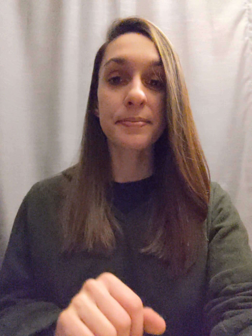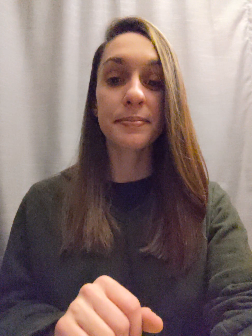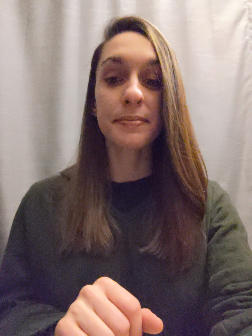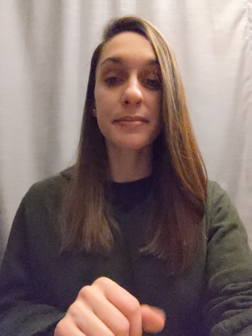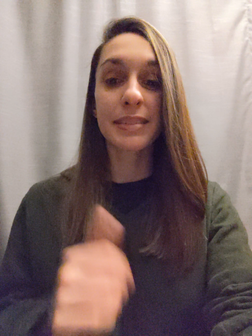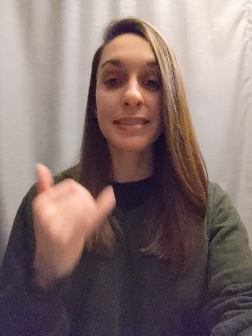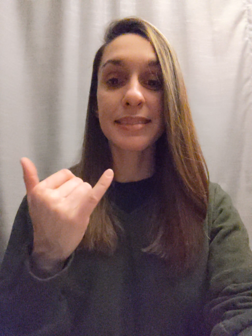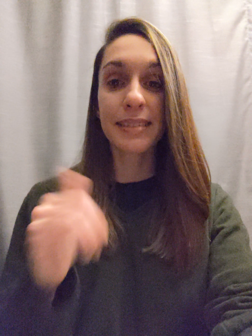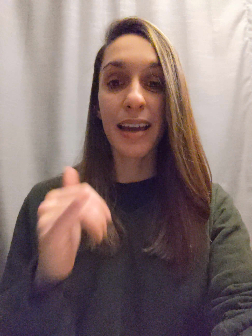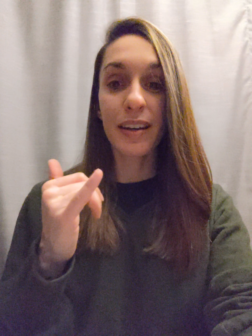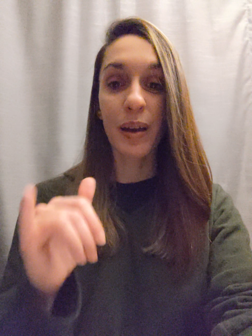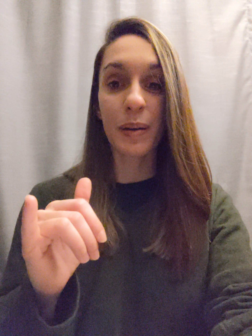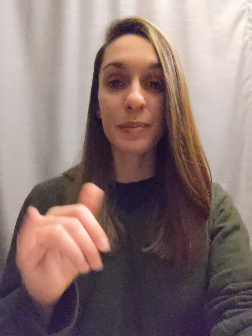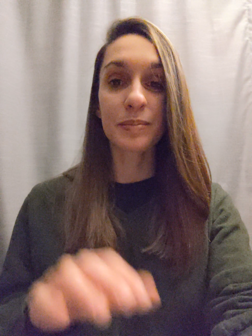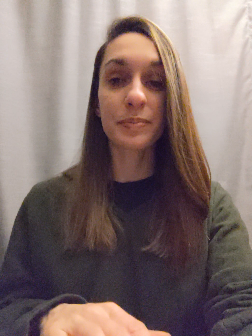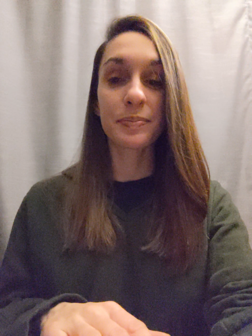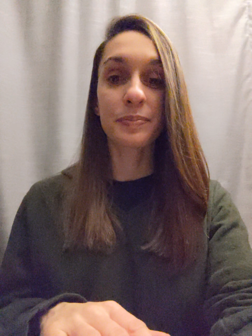yellow